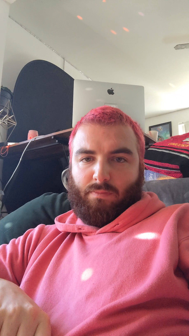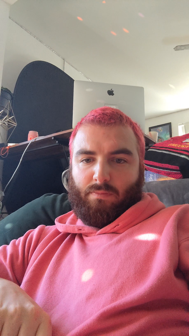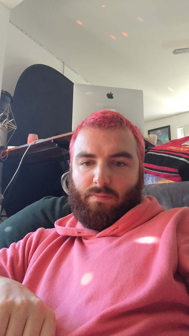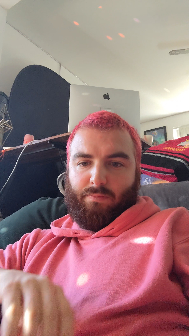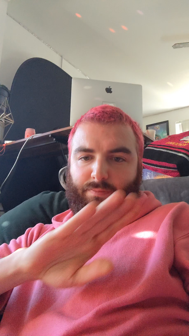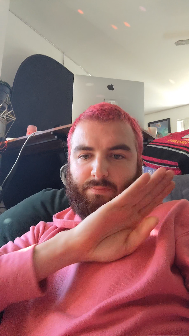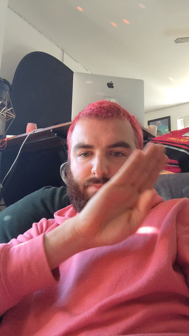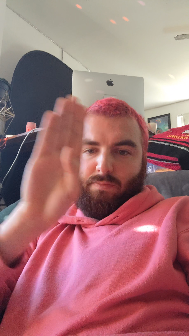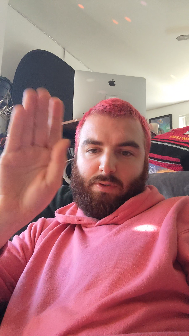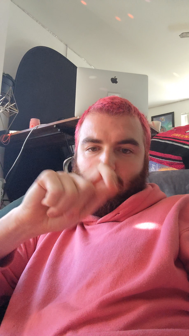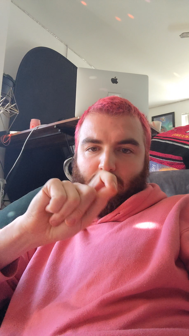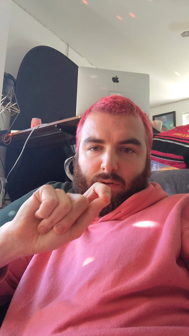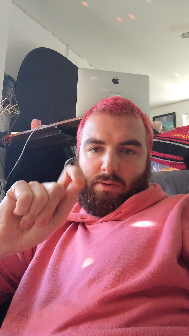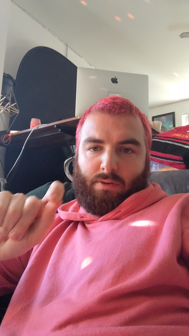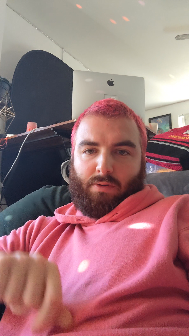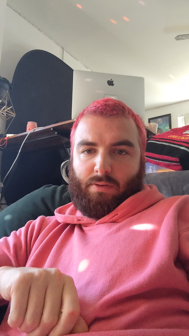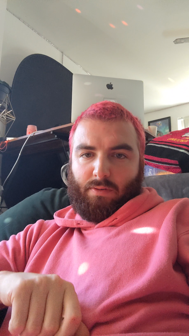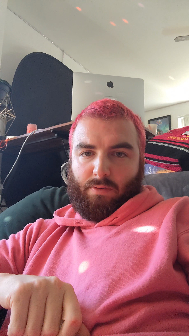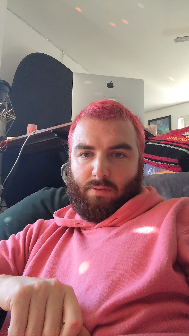chalk